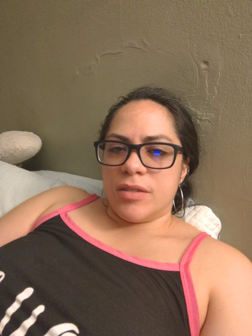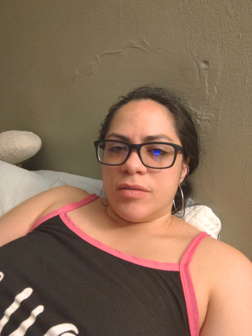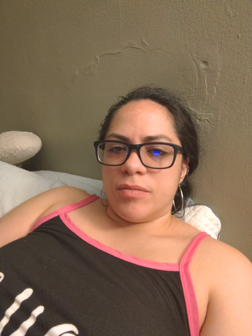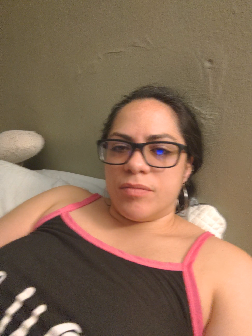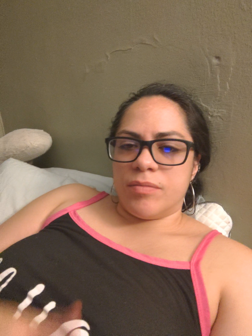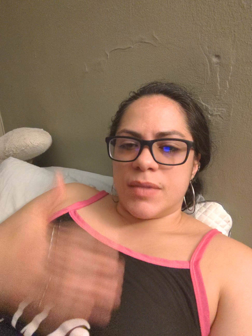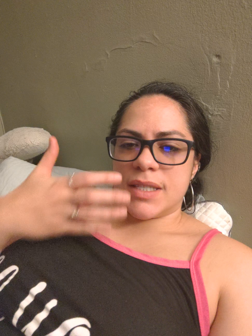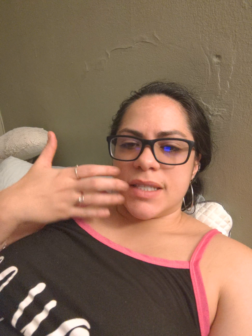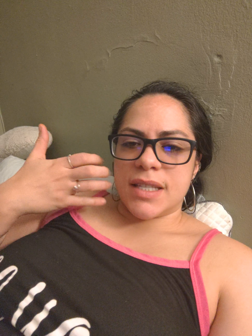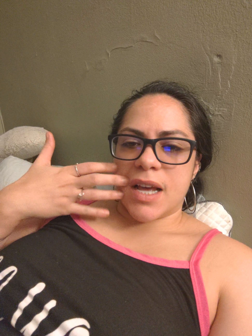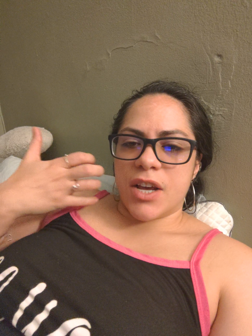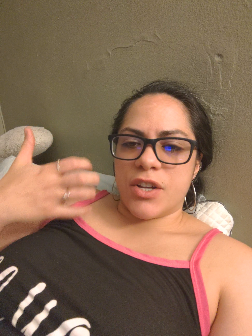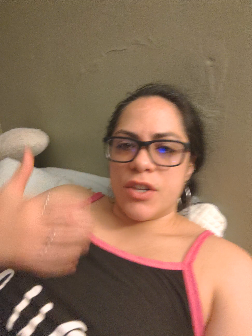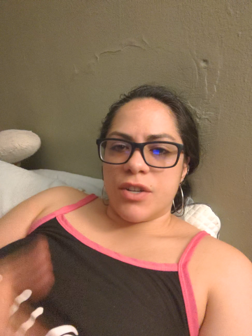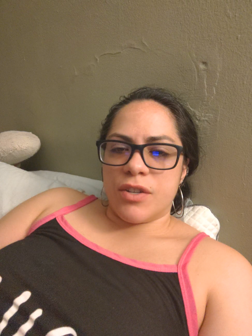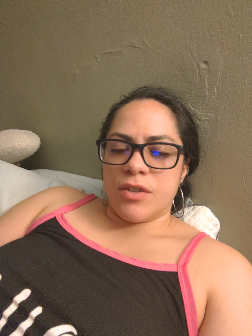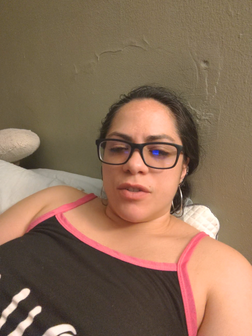tiger